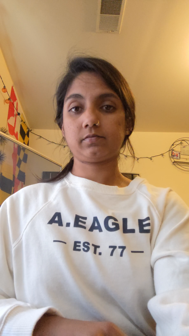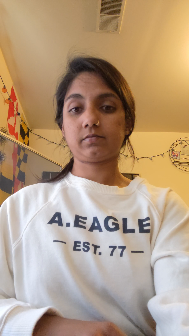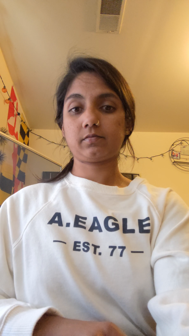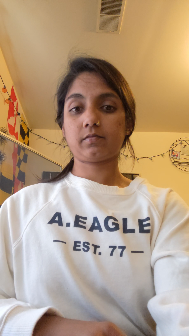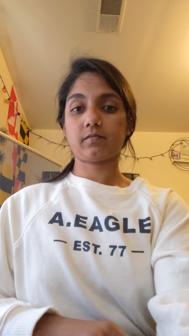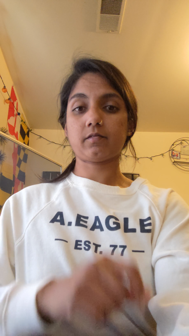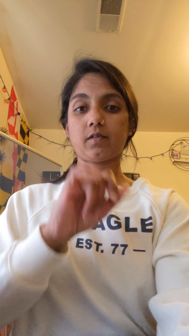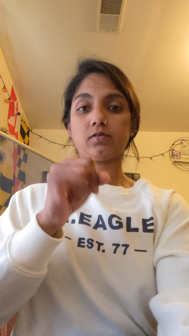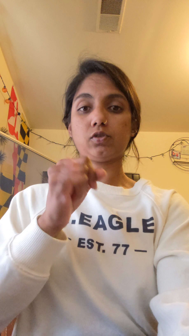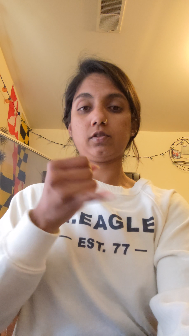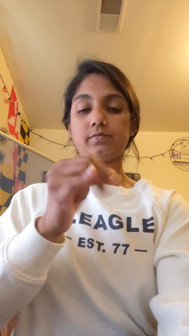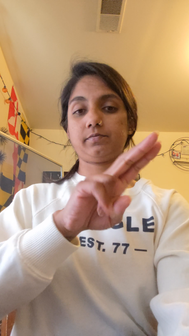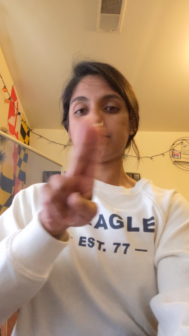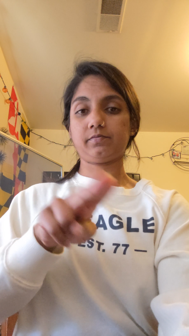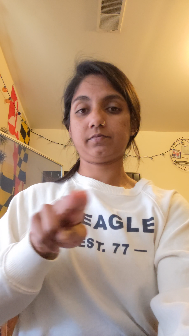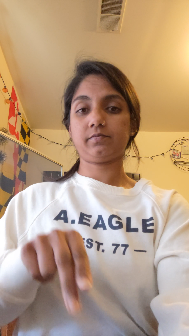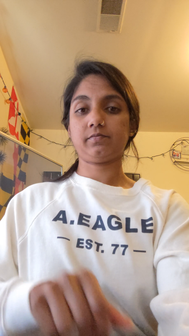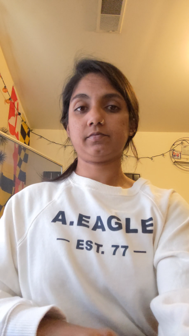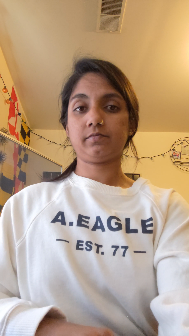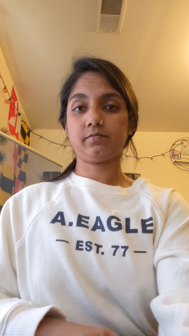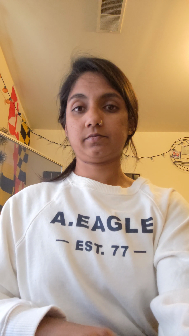jelly